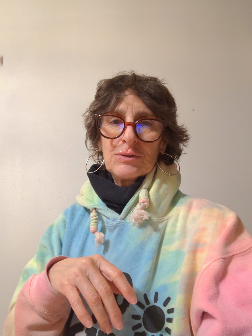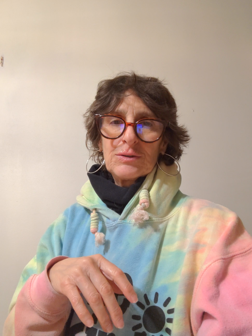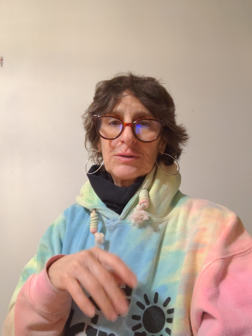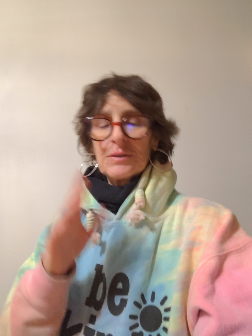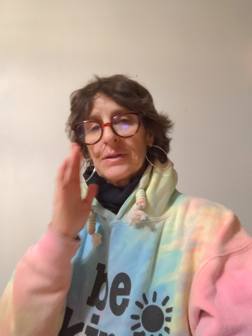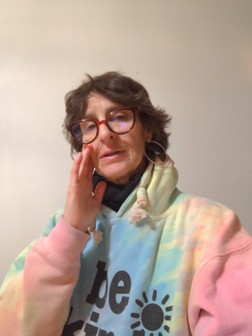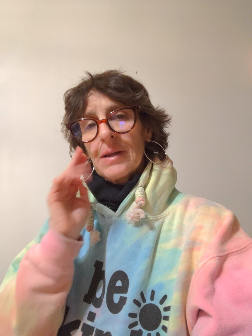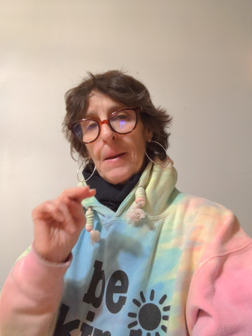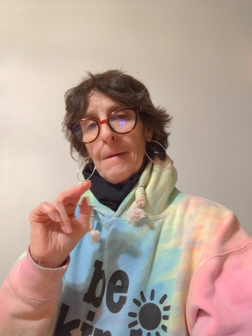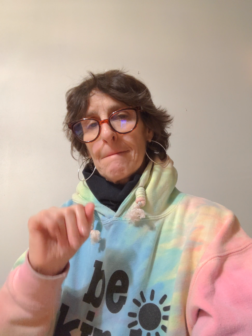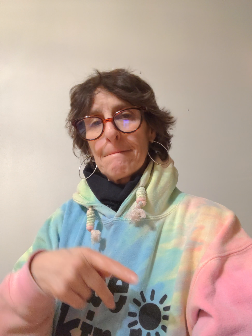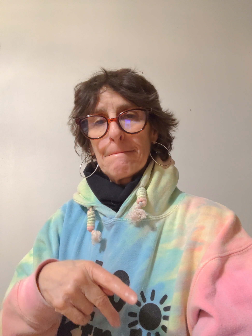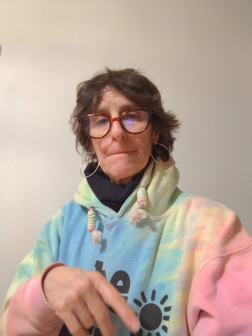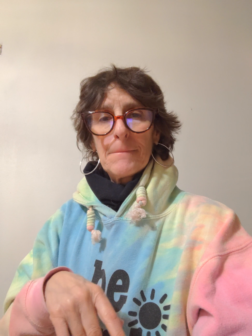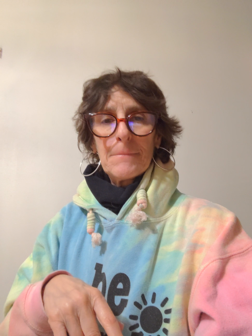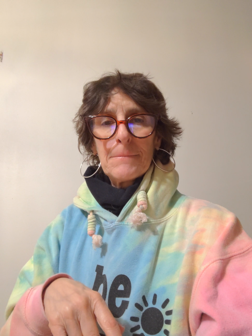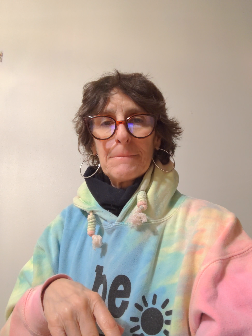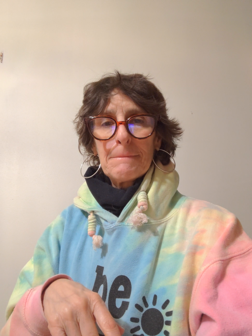nap